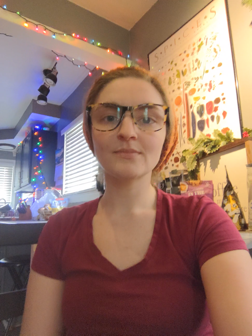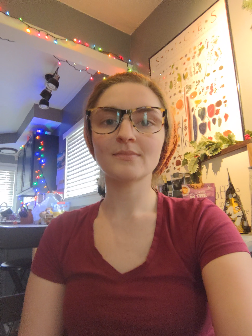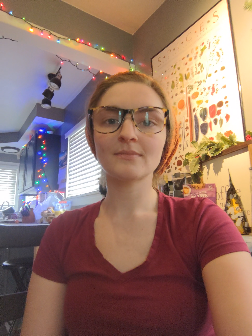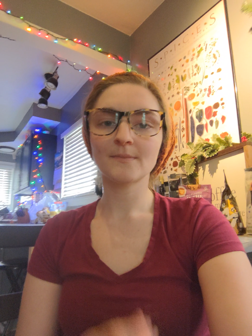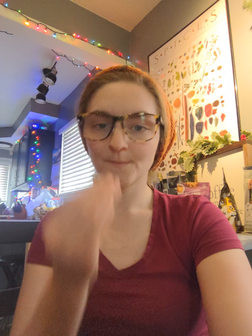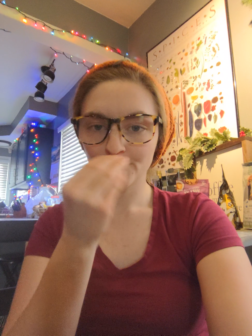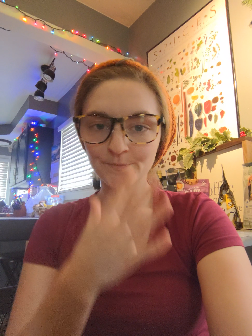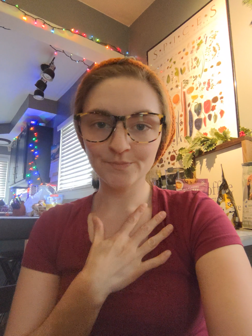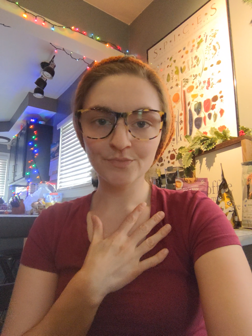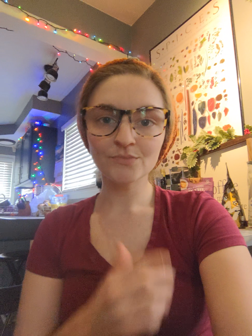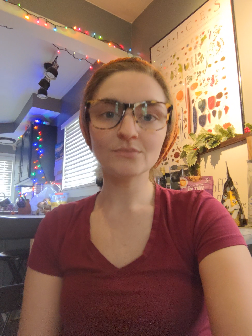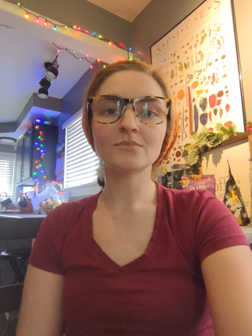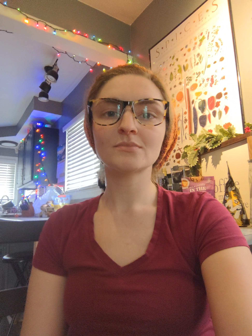pajamas